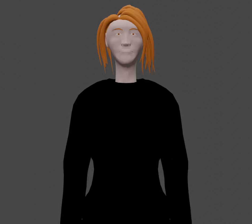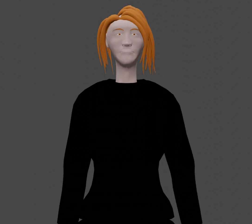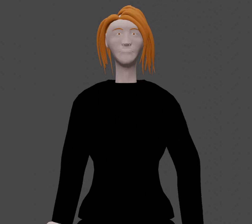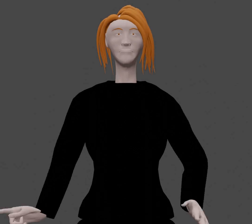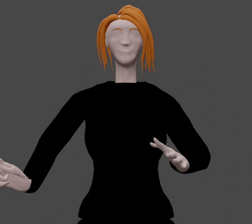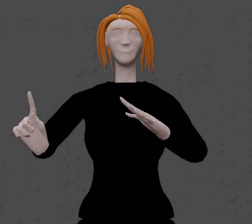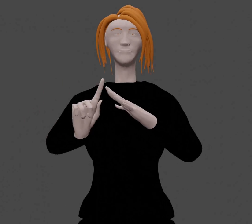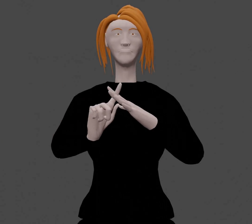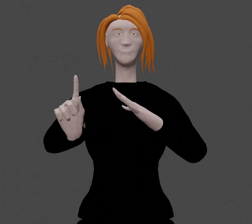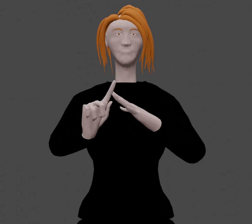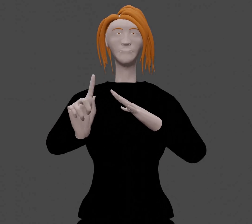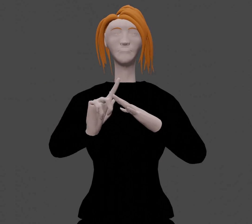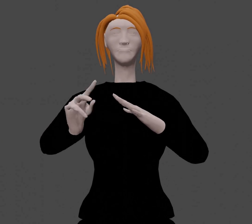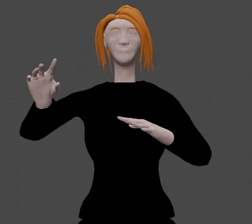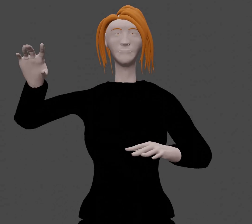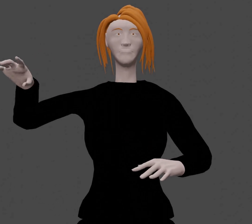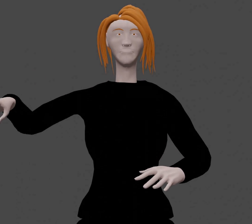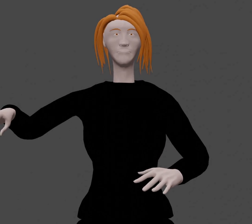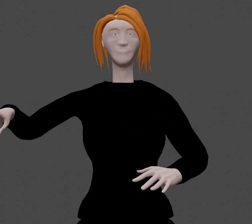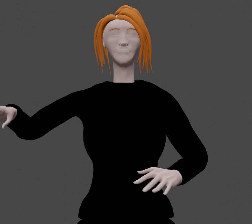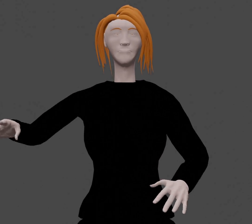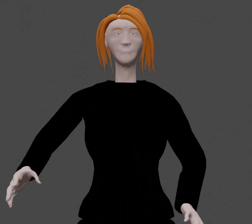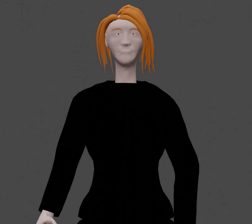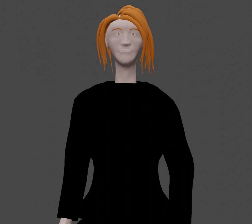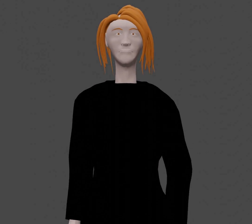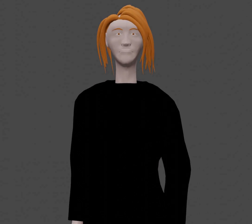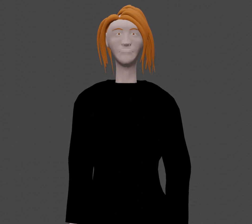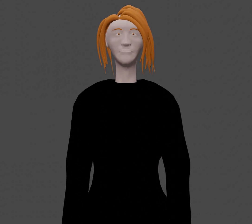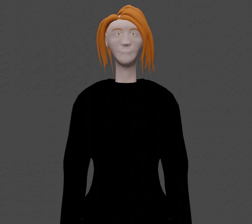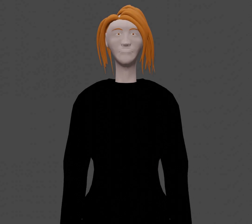Asylum Place